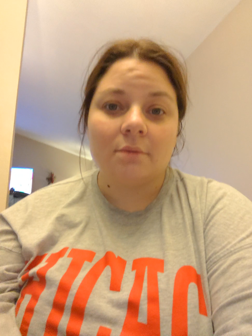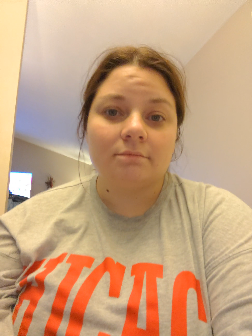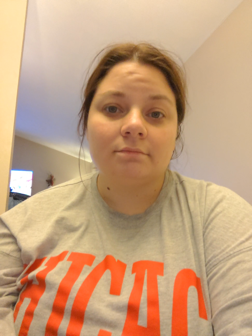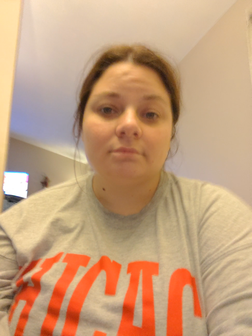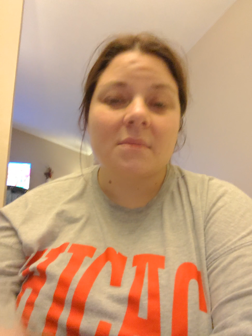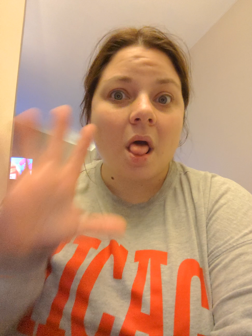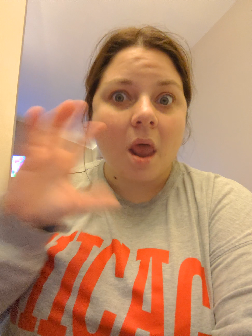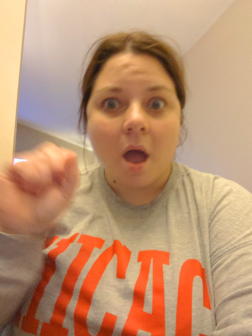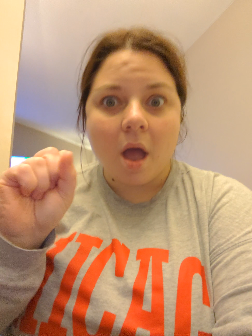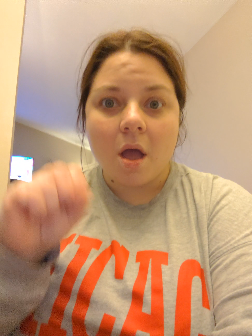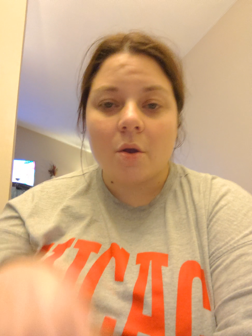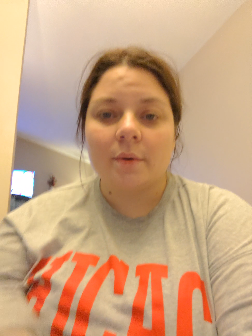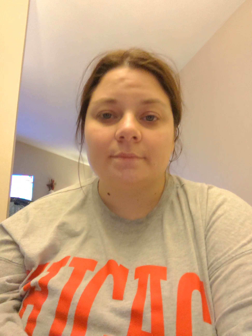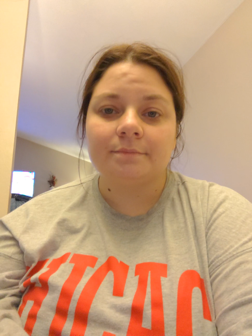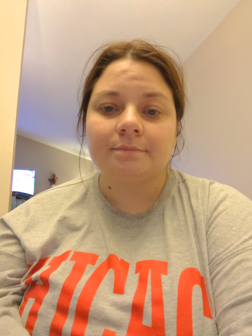loud